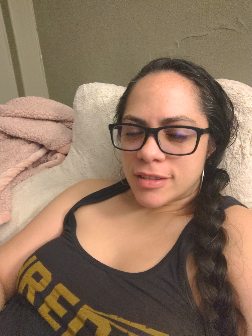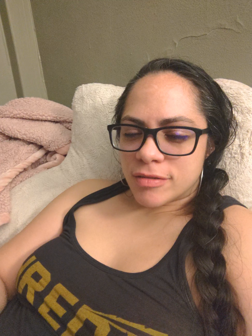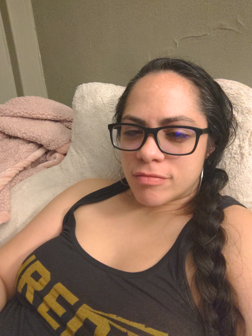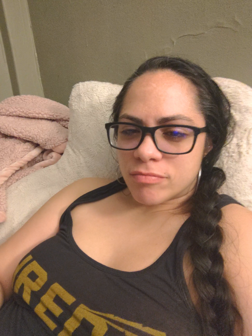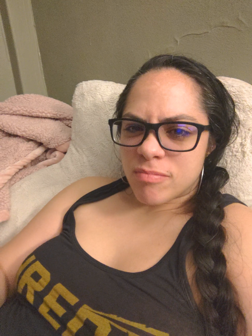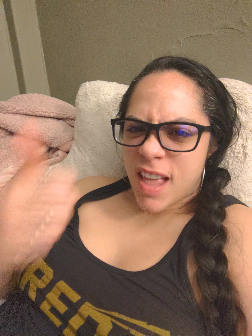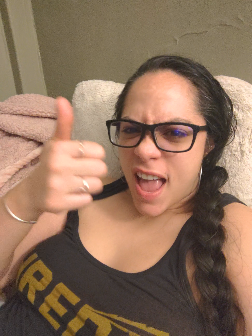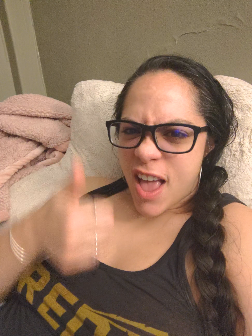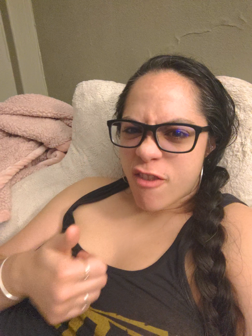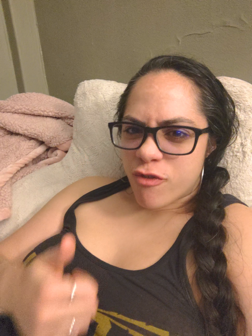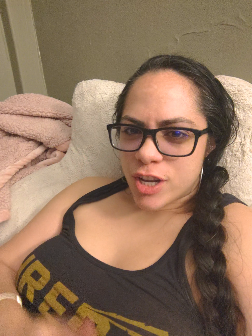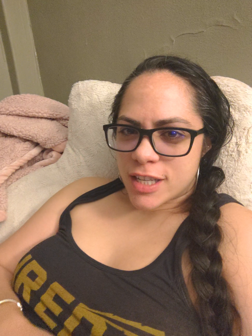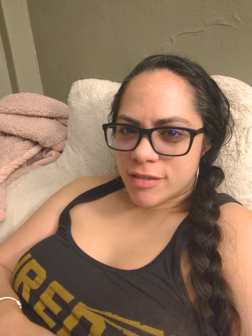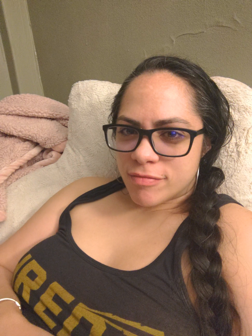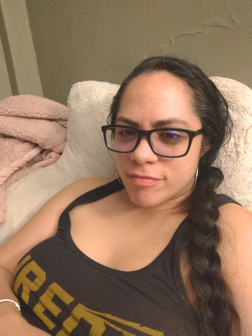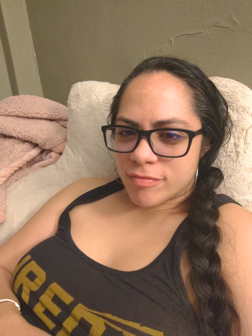every